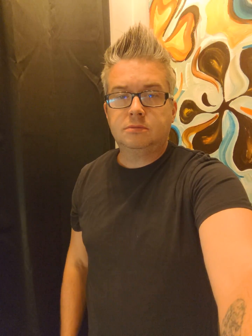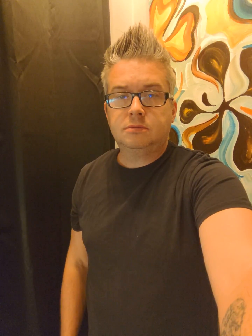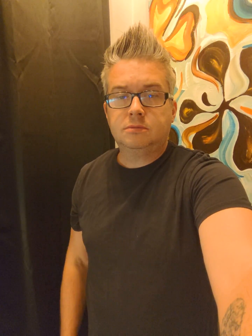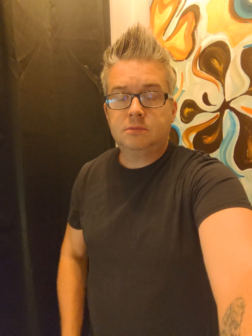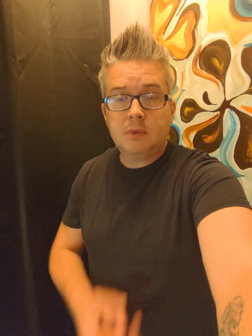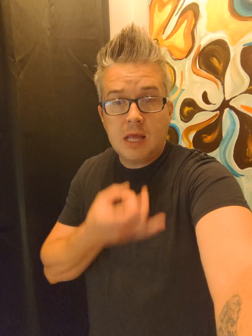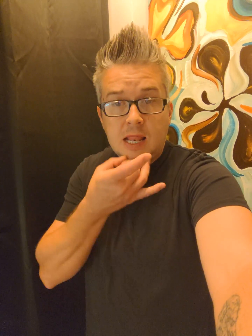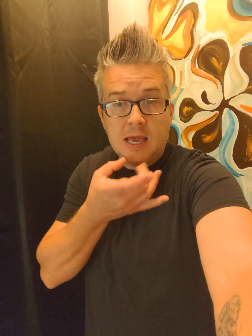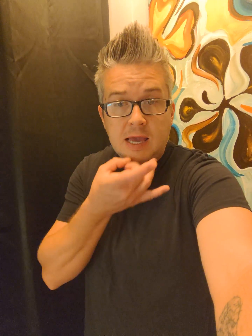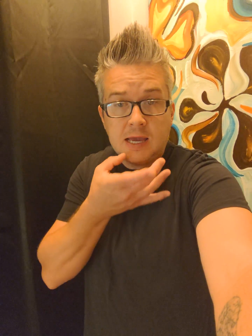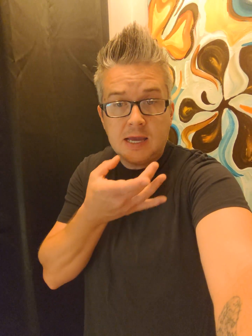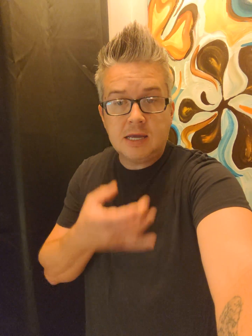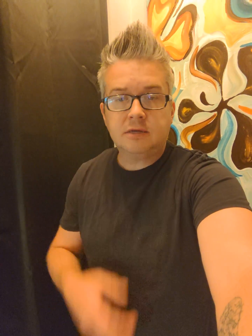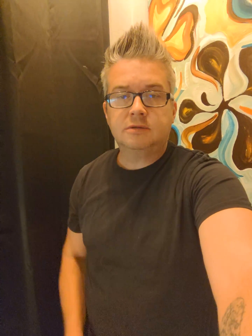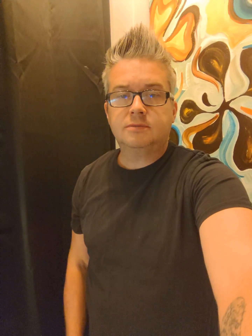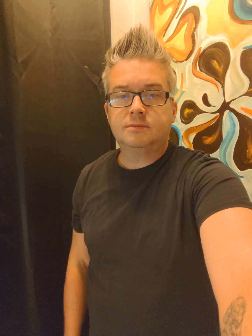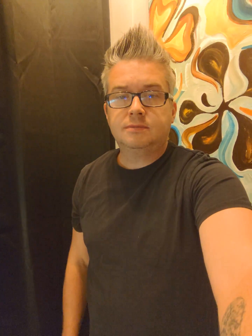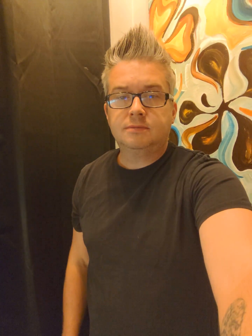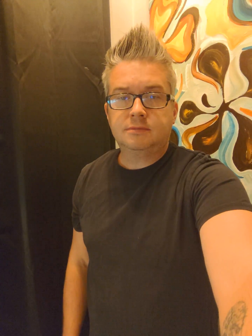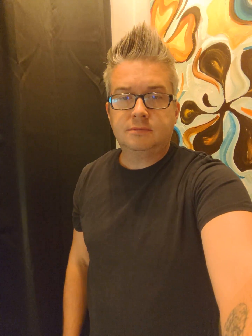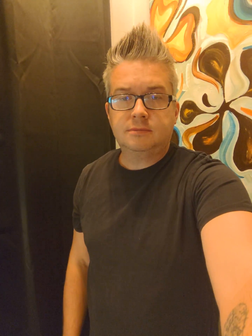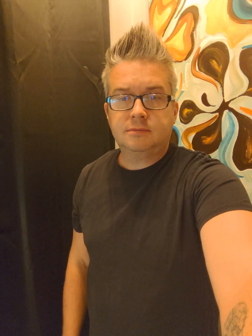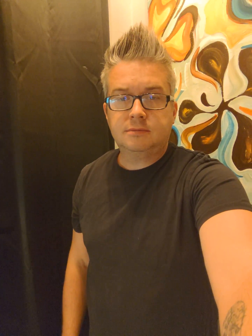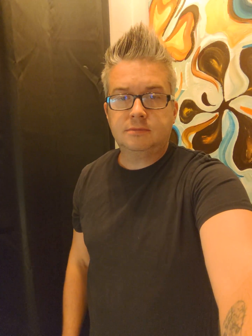light bulb